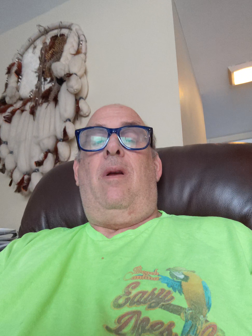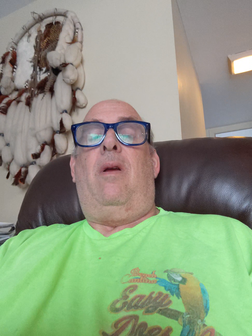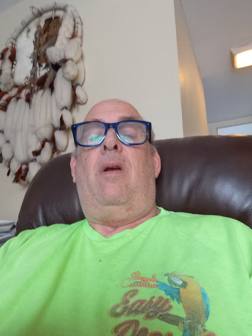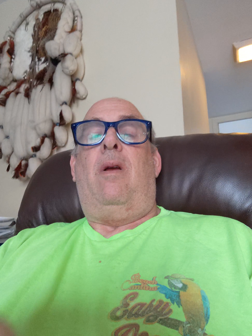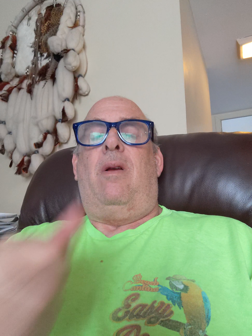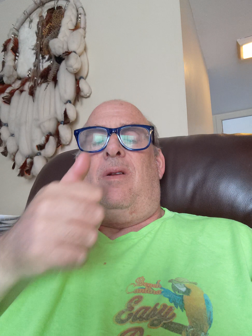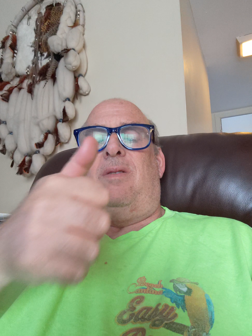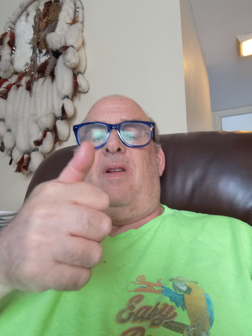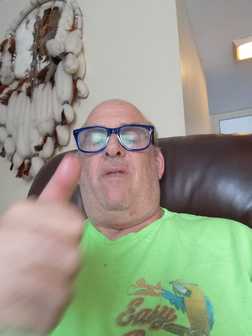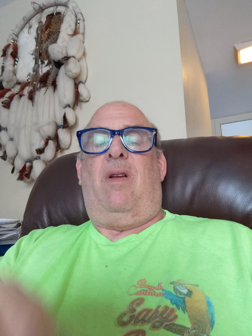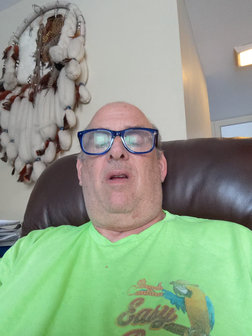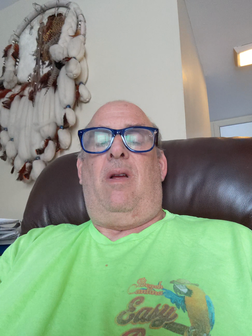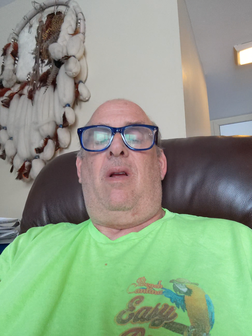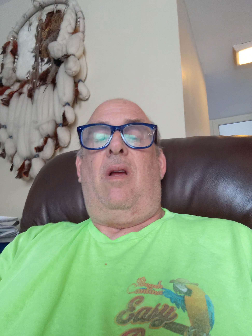yourself